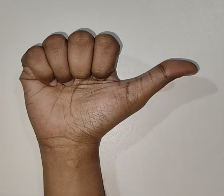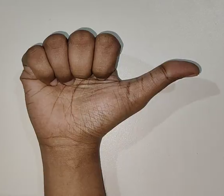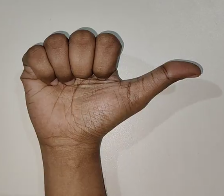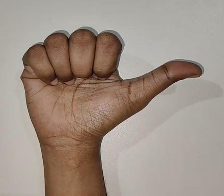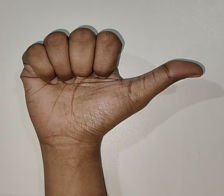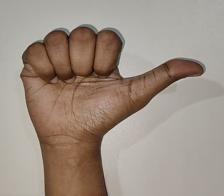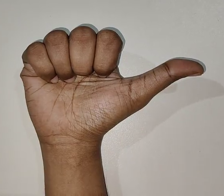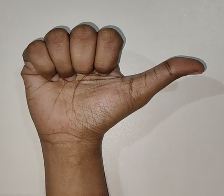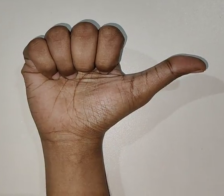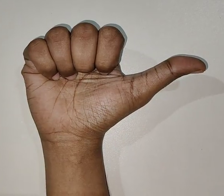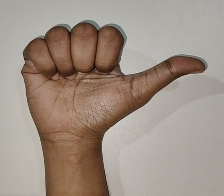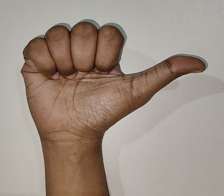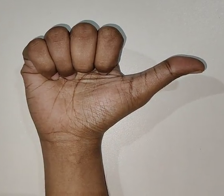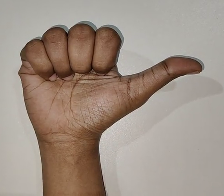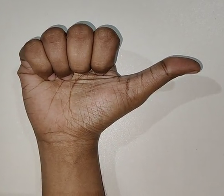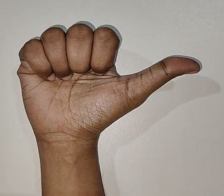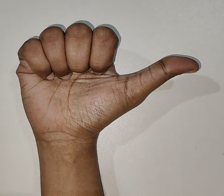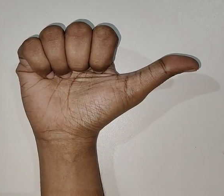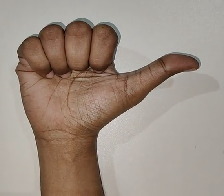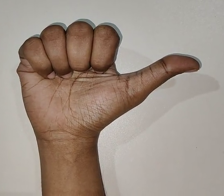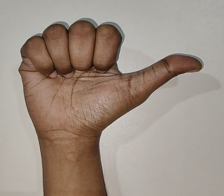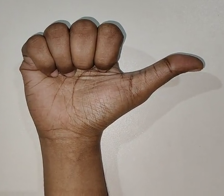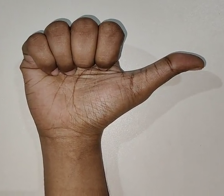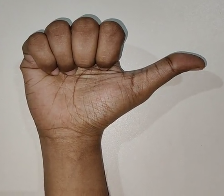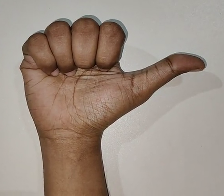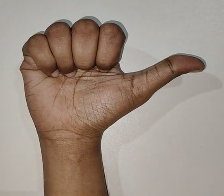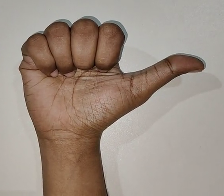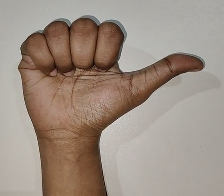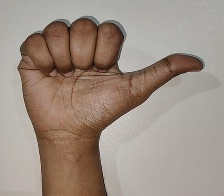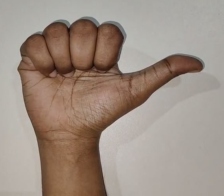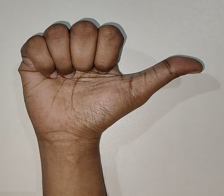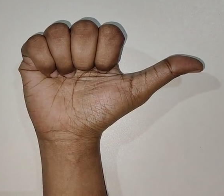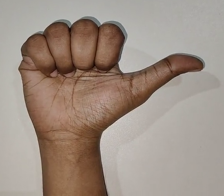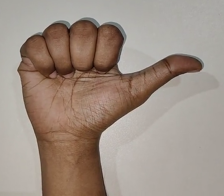എ